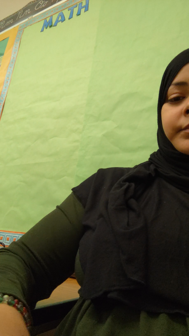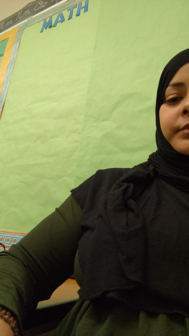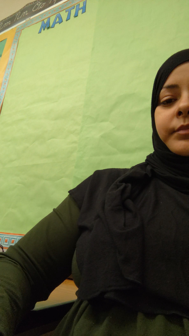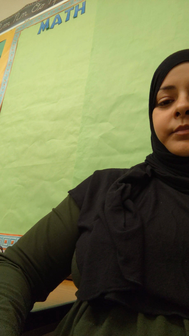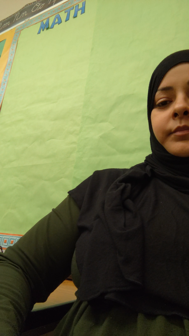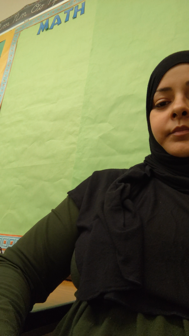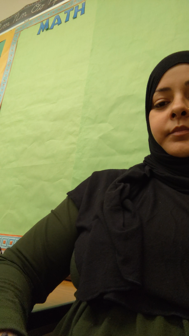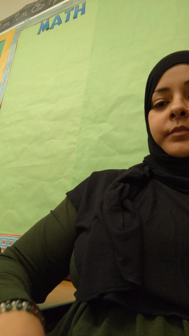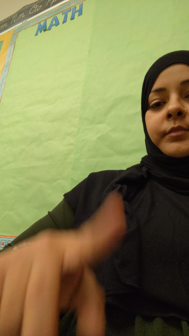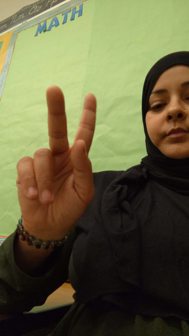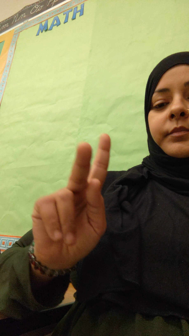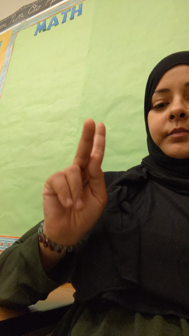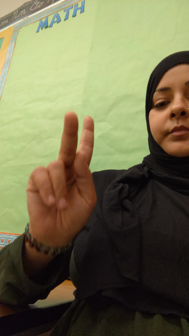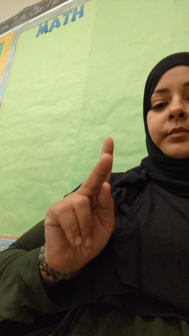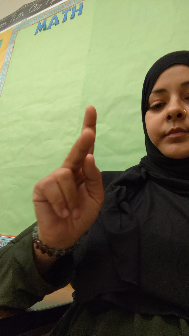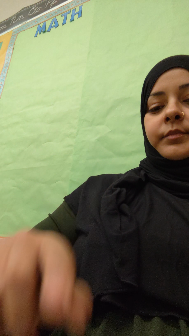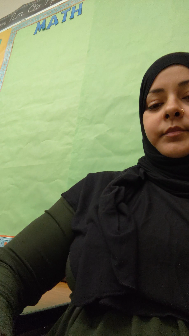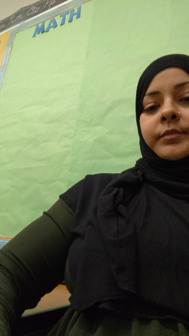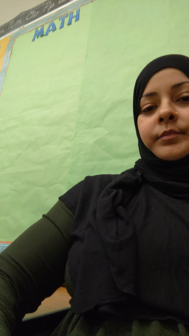people